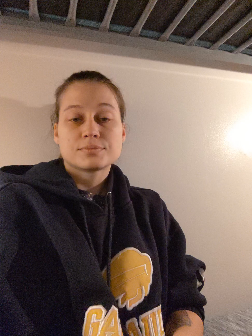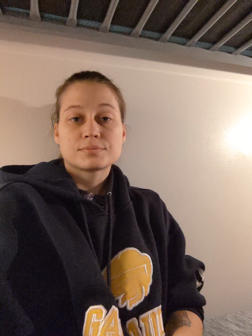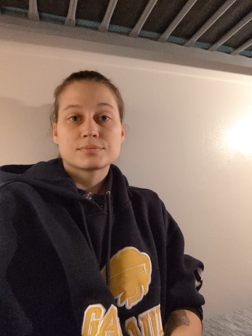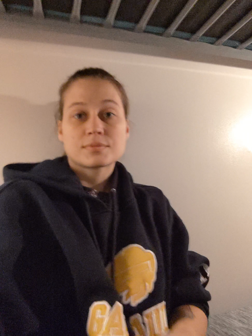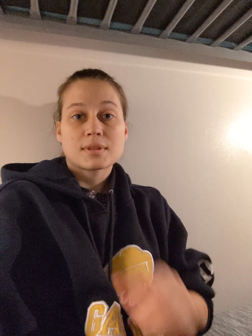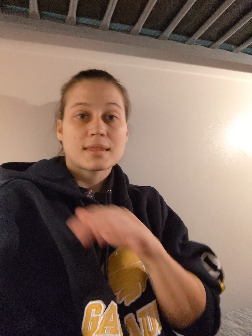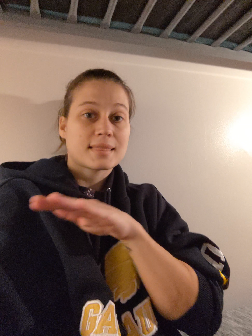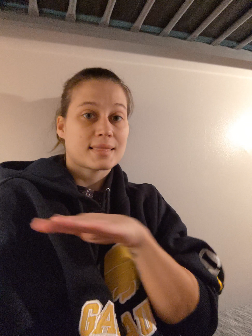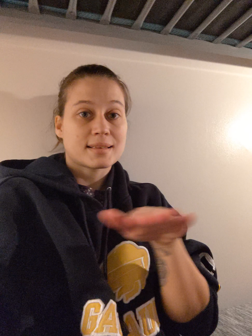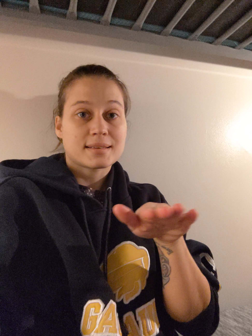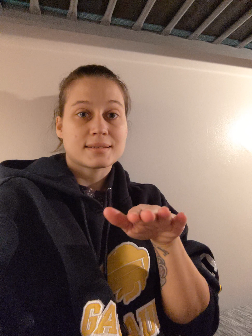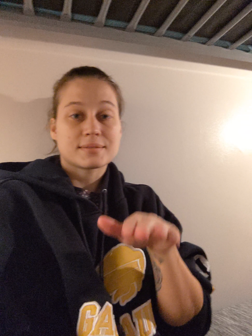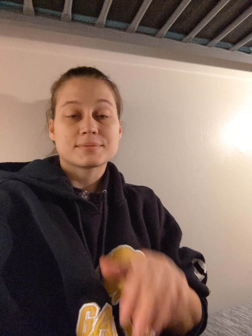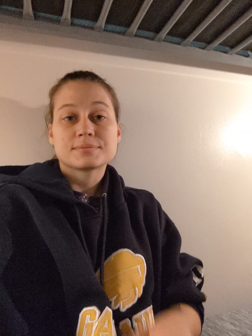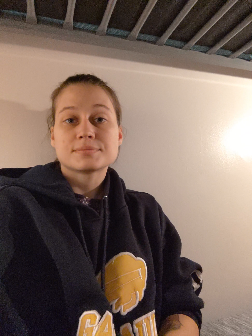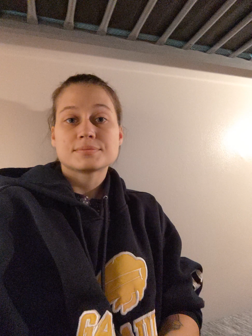clean